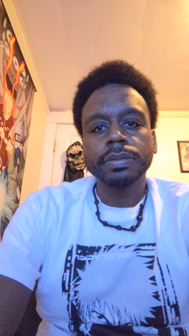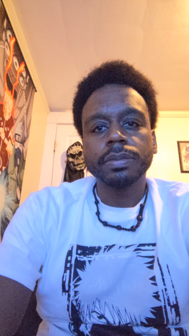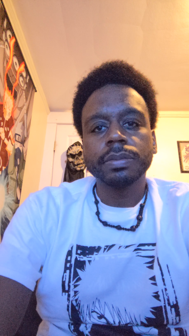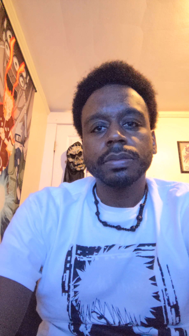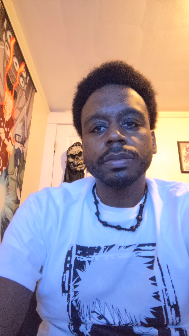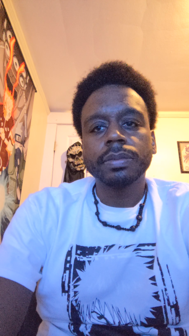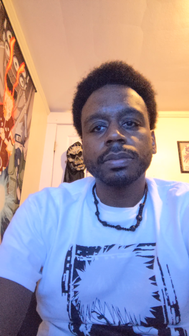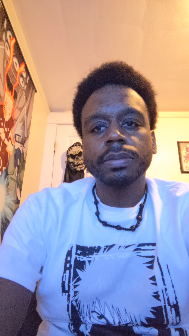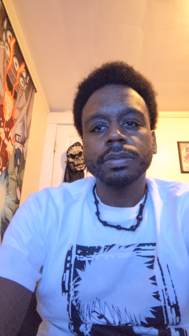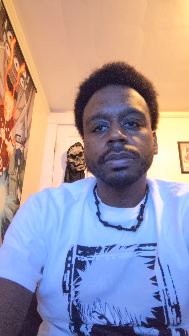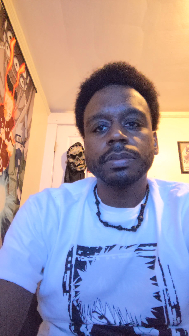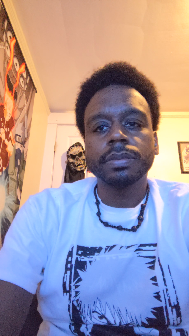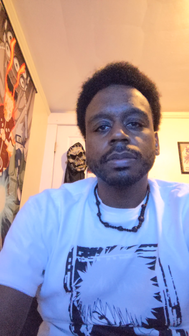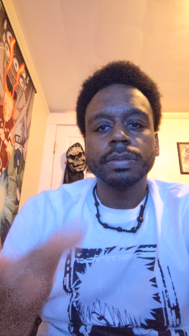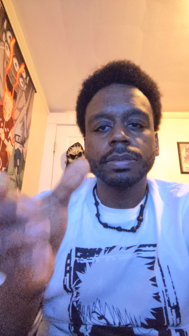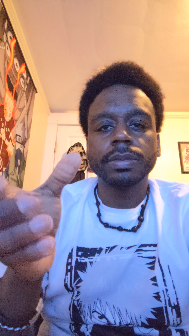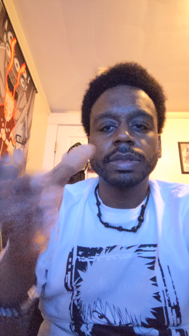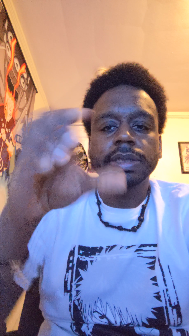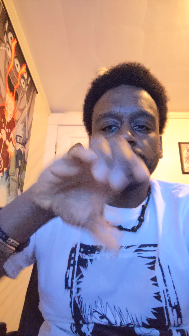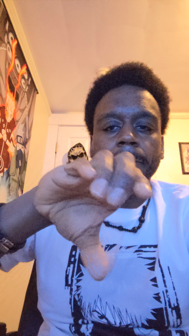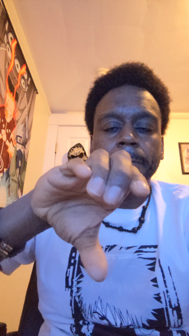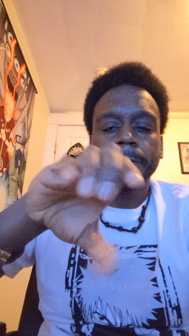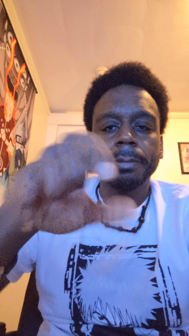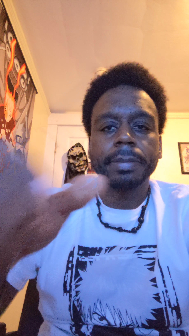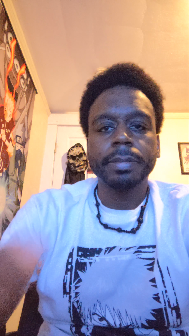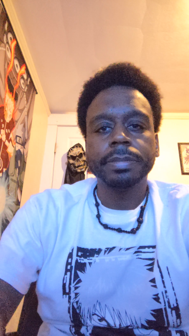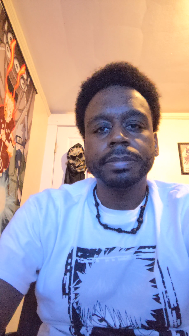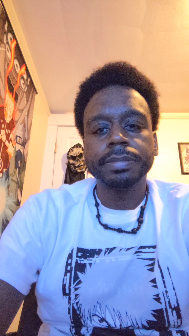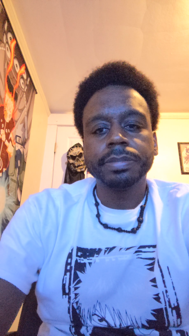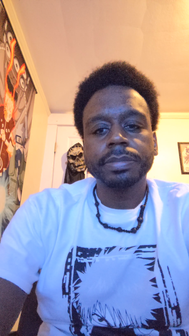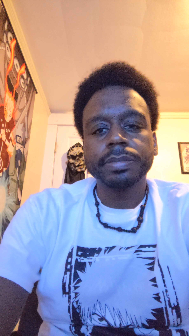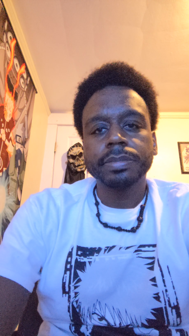dump